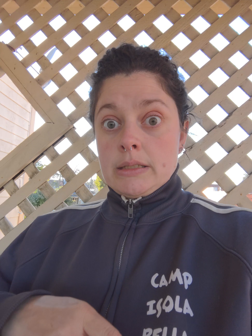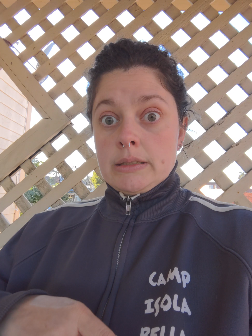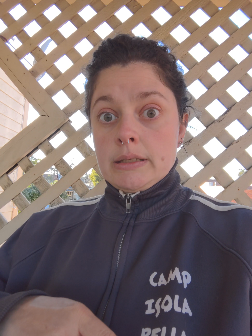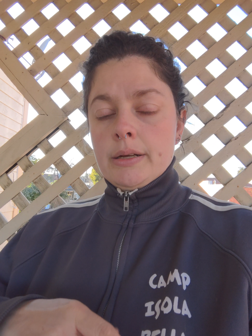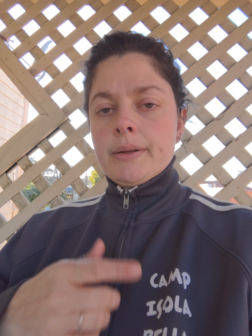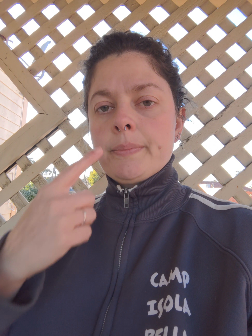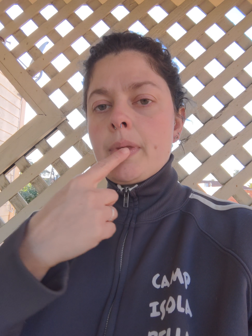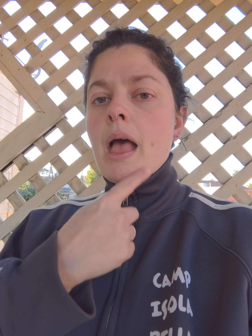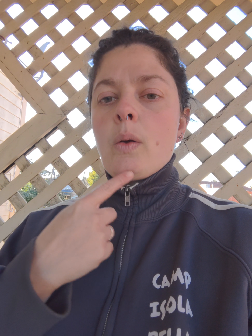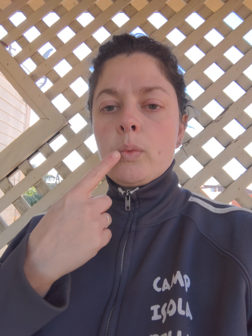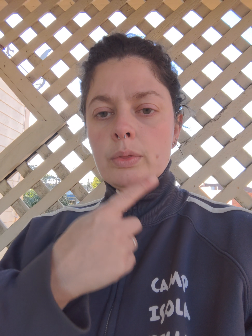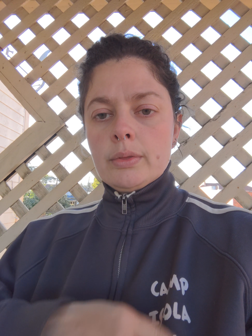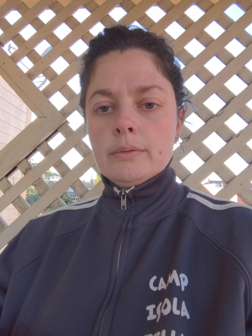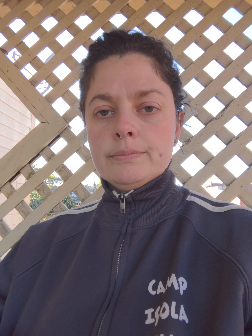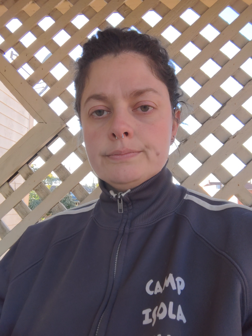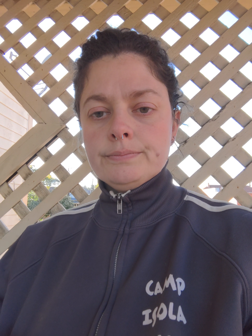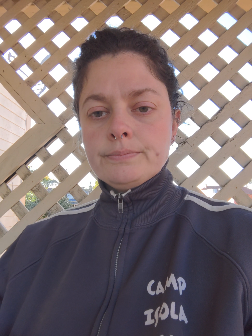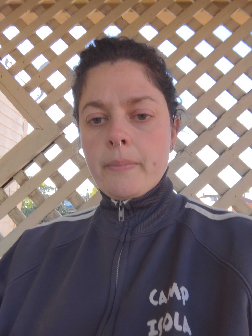mouth